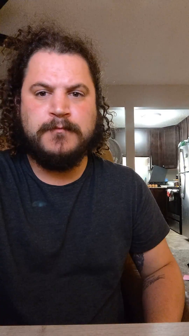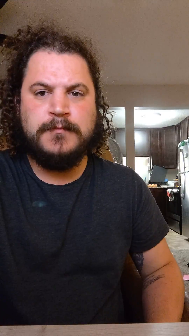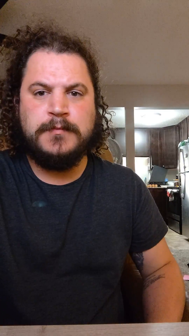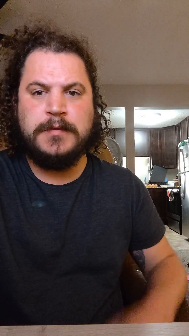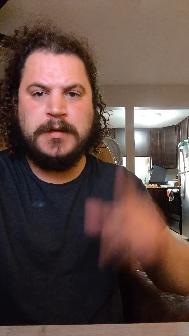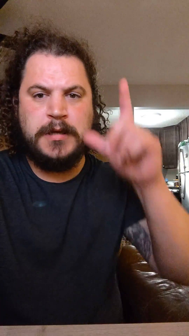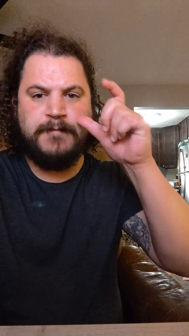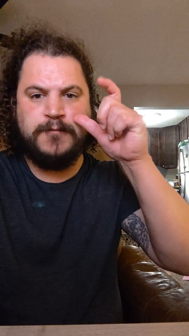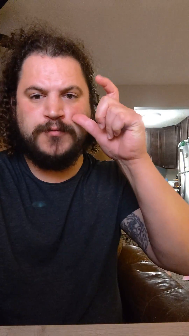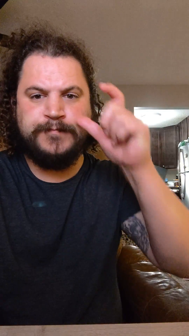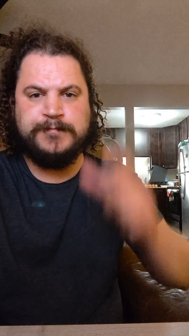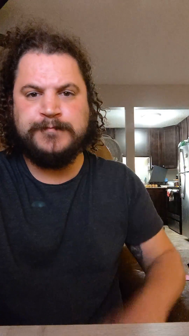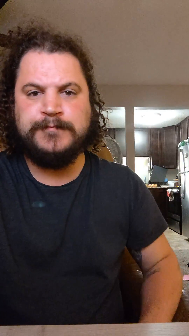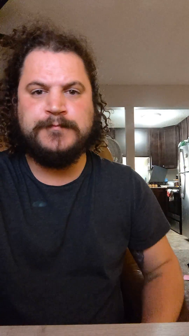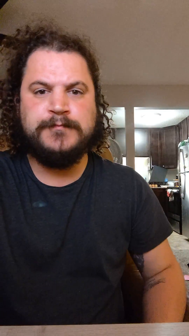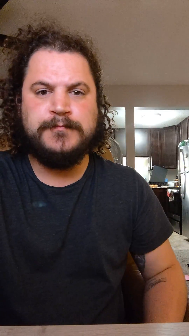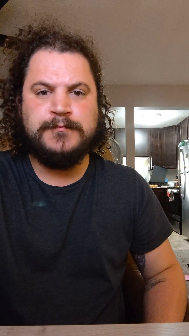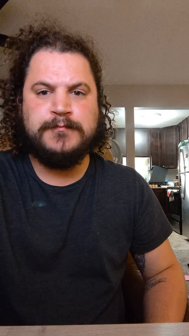camera